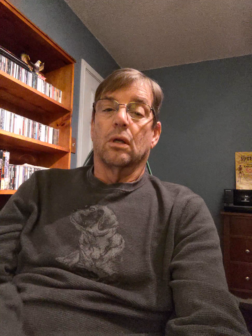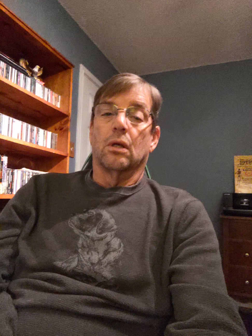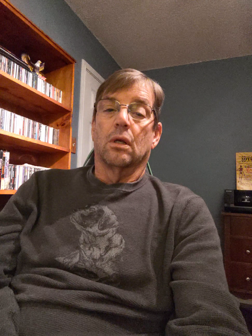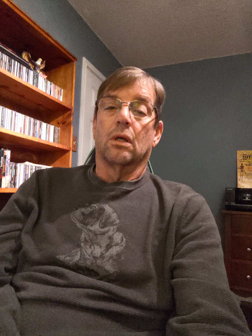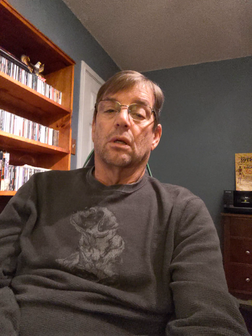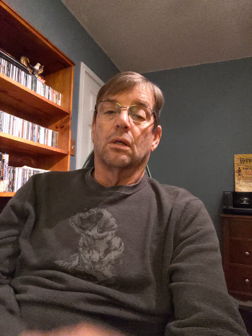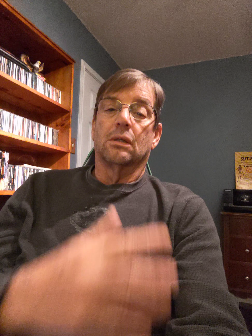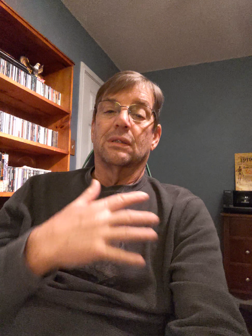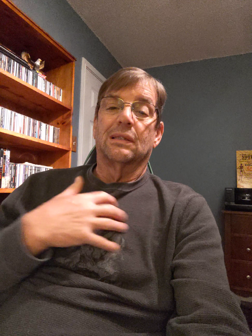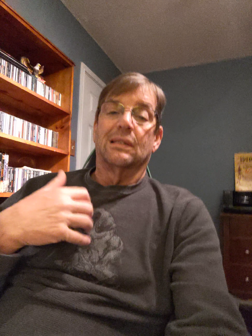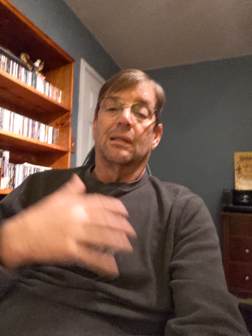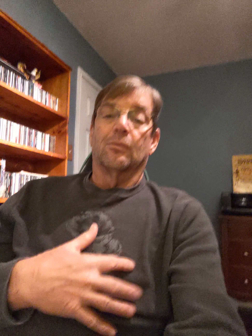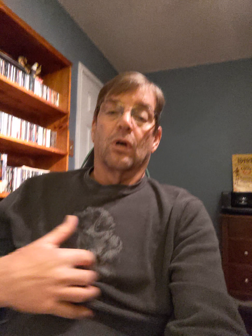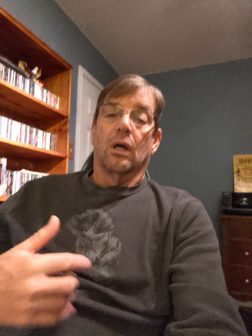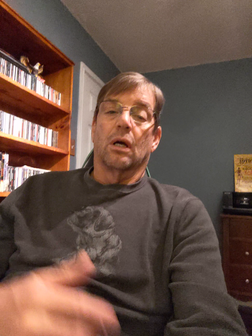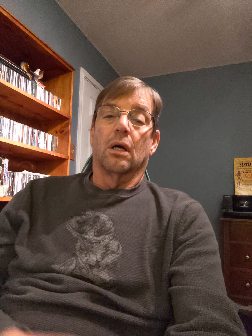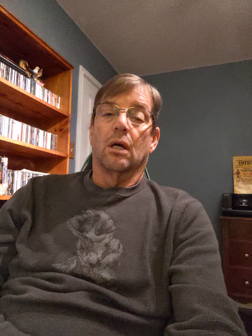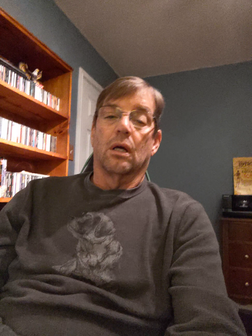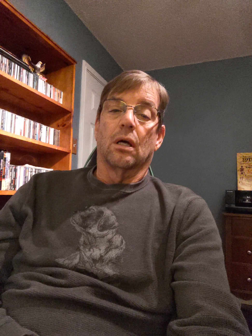zebra